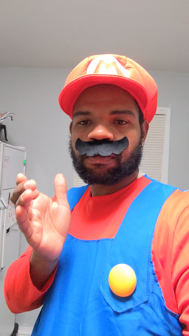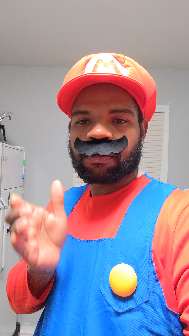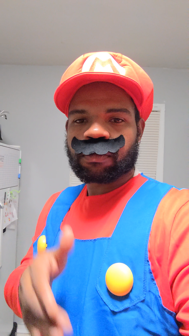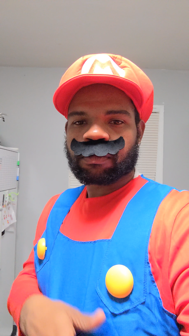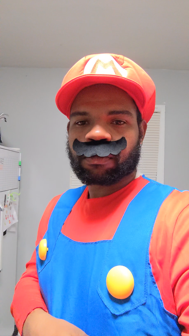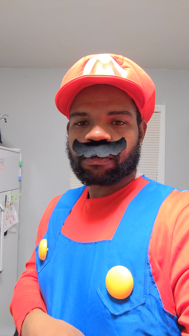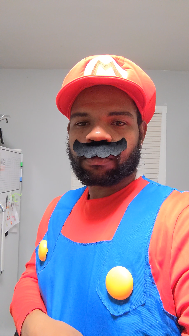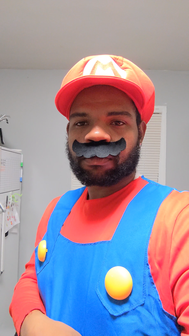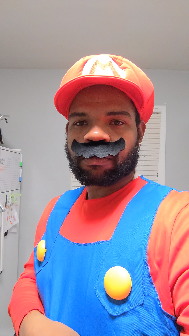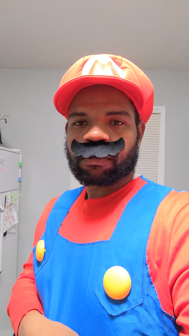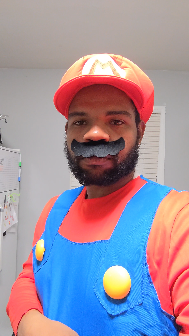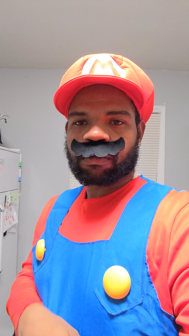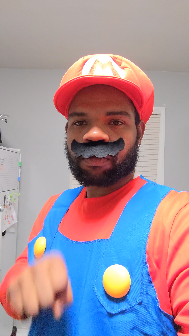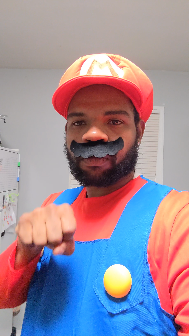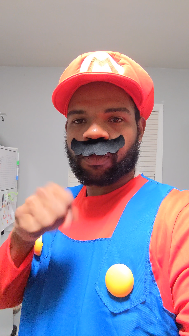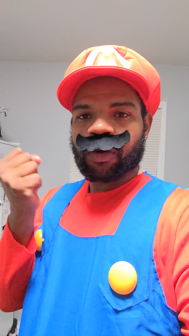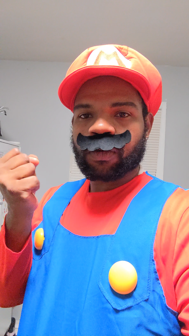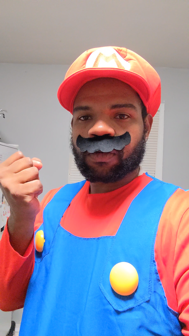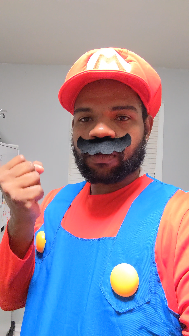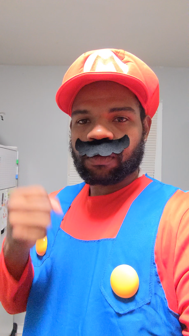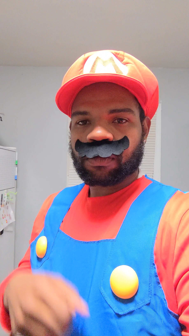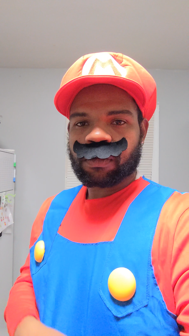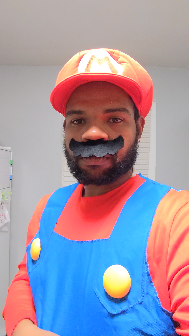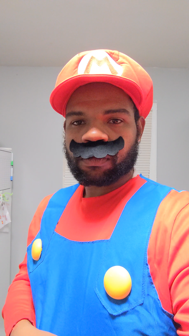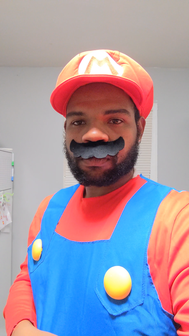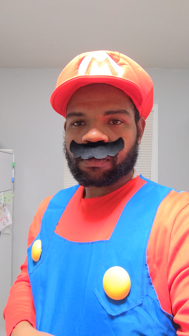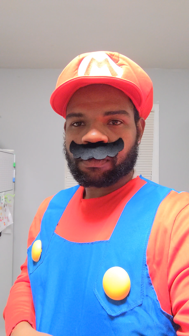break